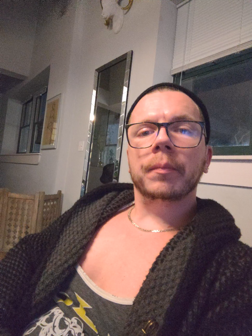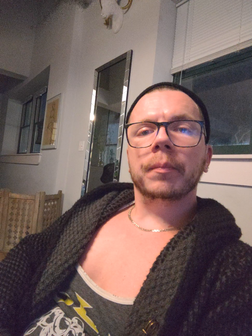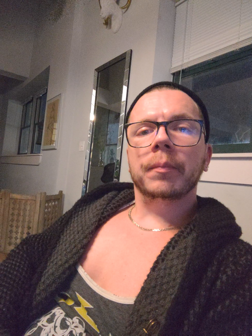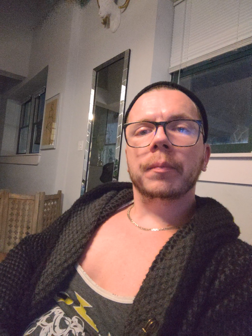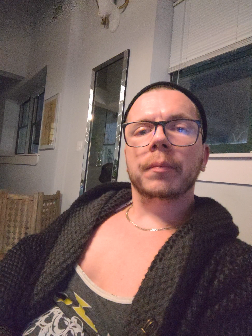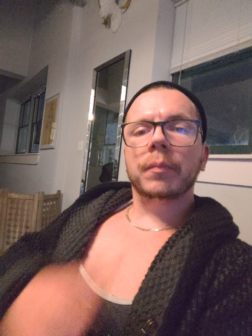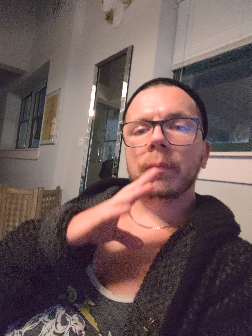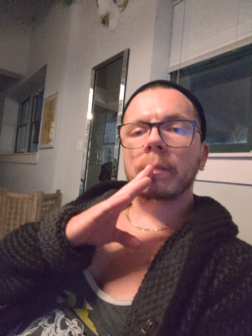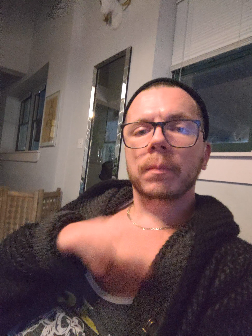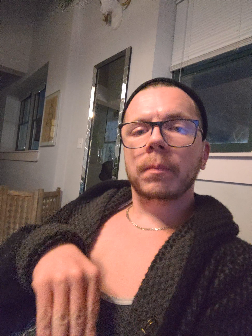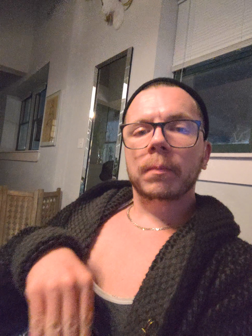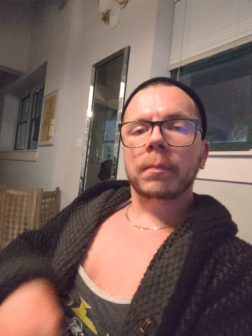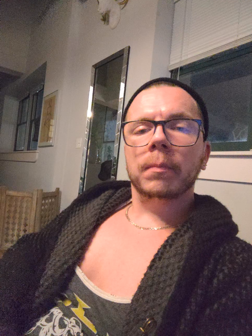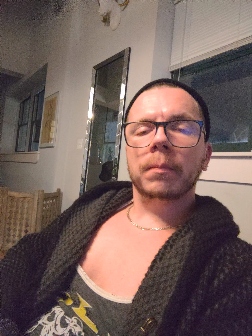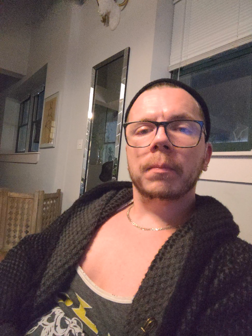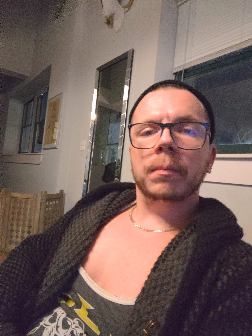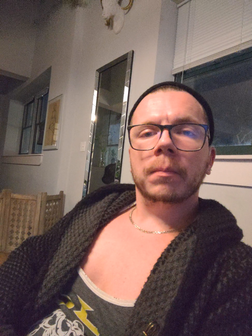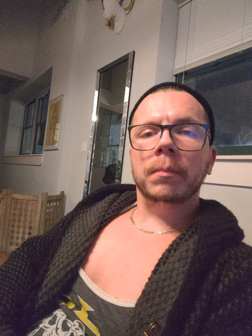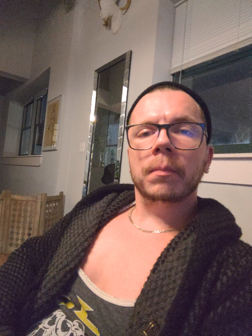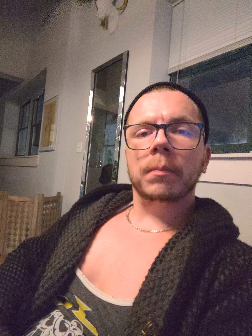quiet